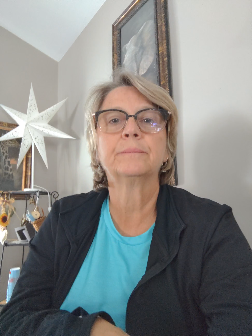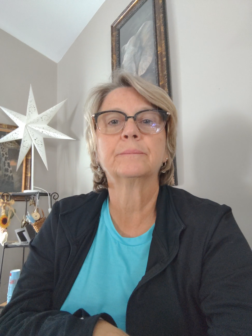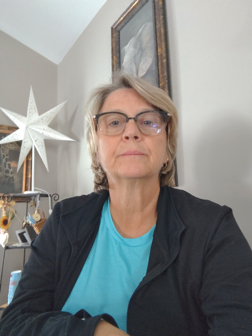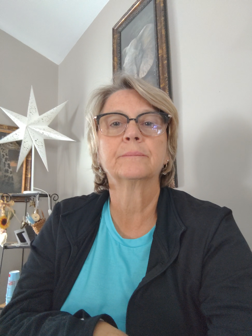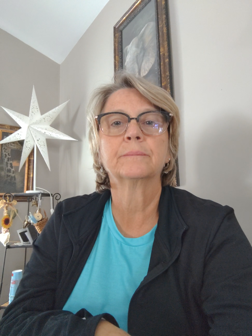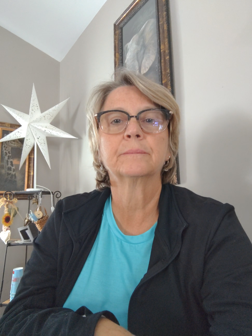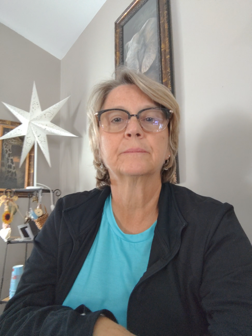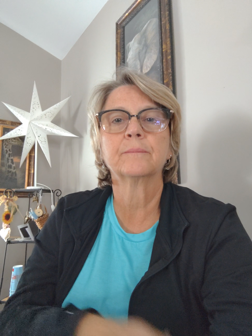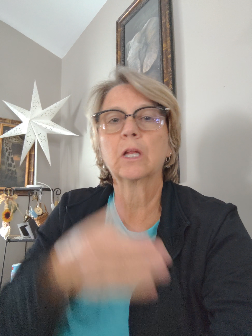eye